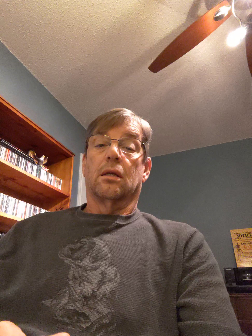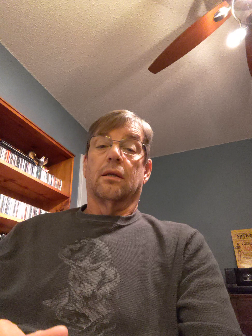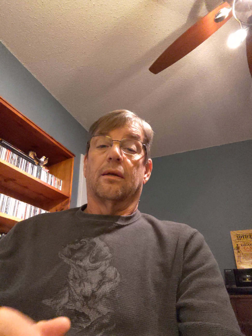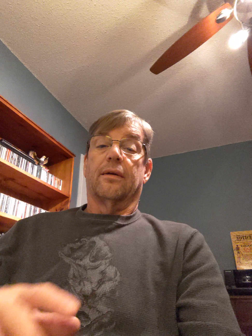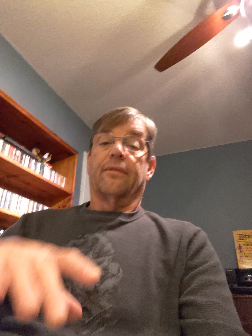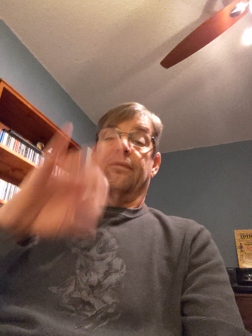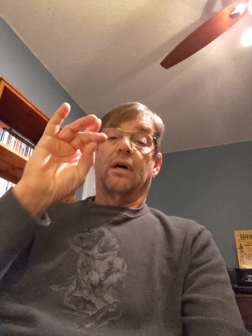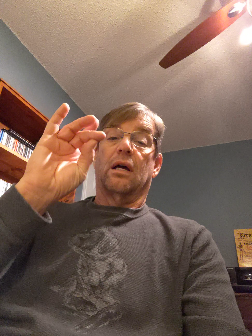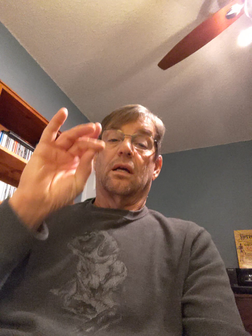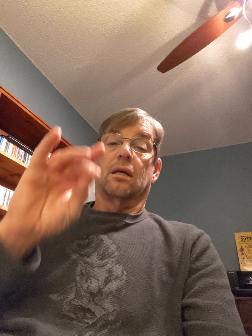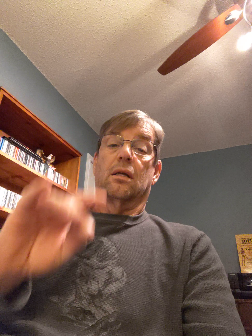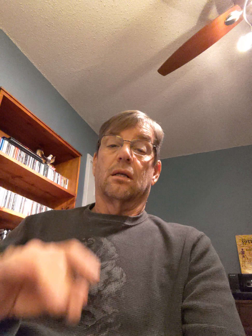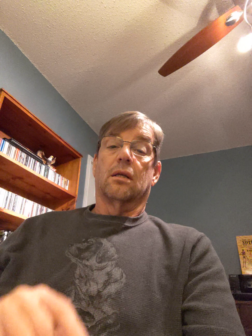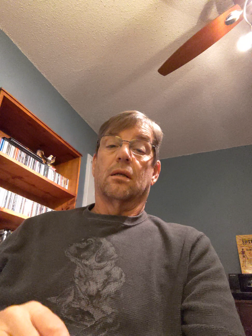find